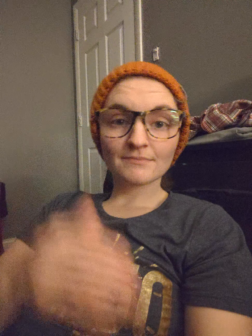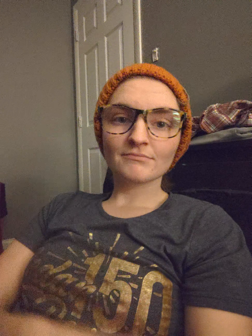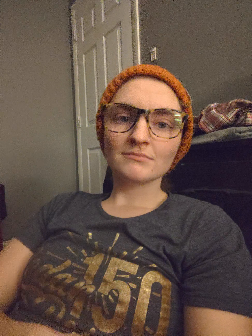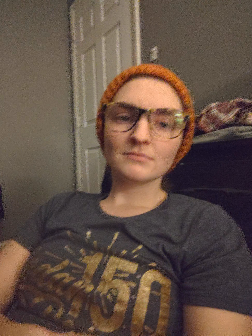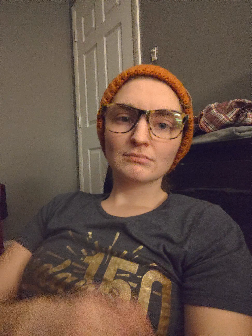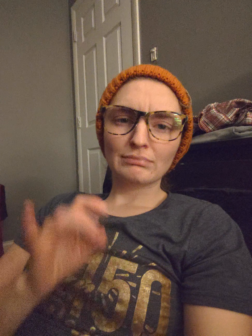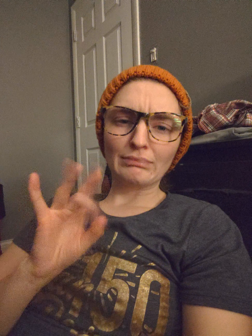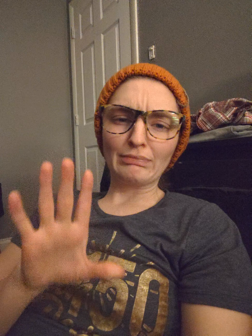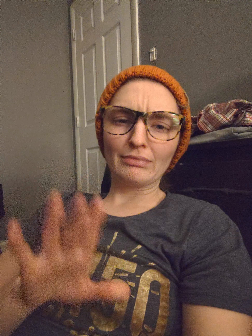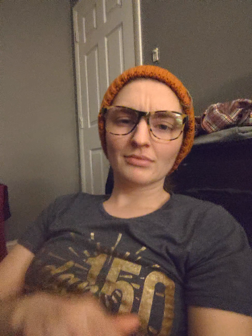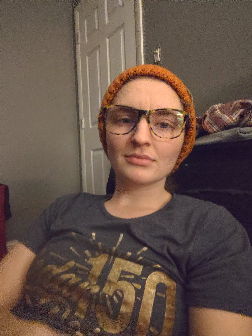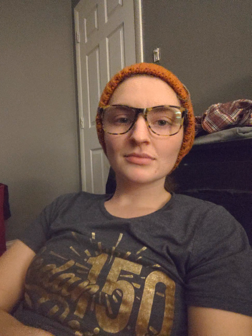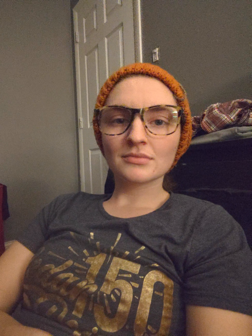yucky